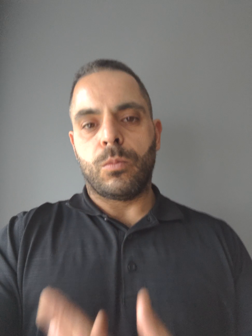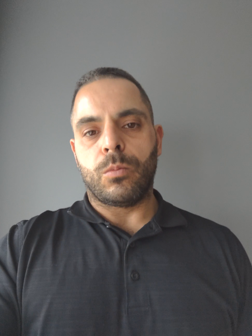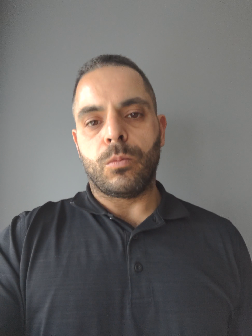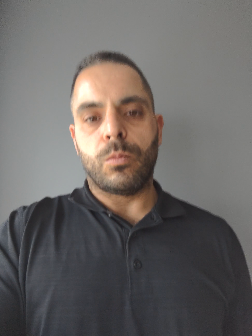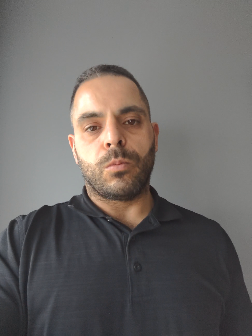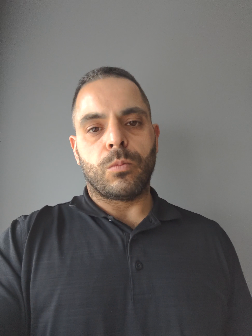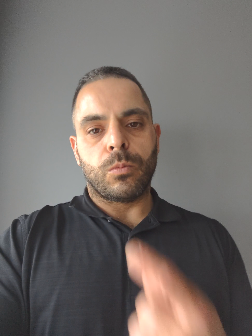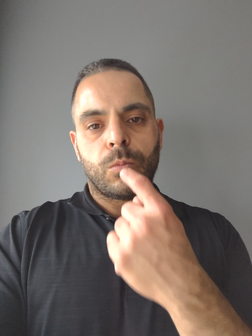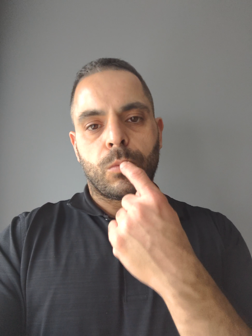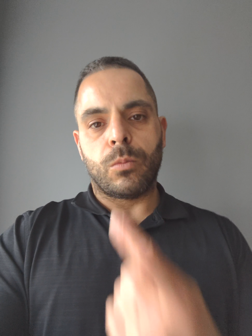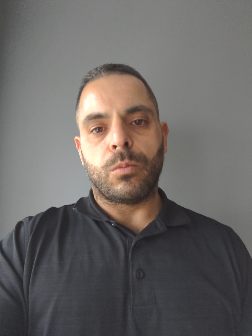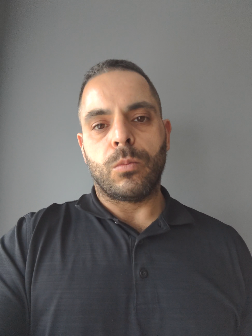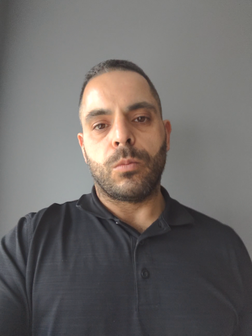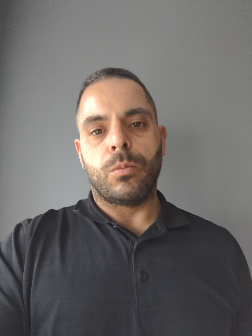tooth